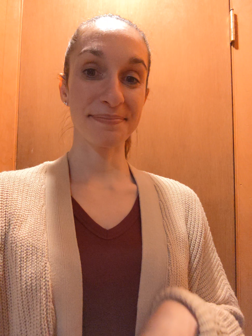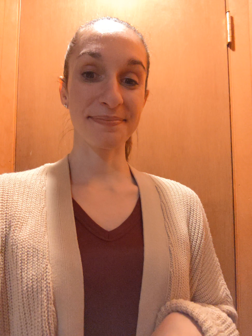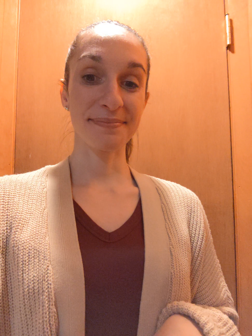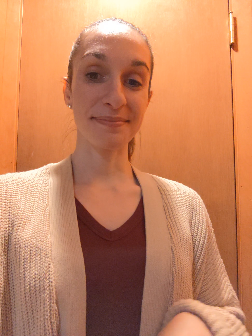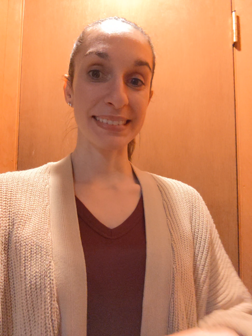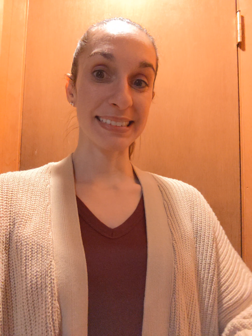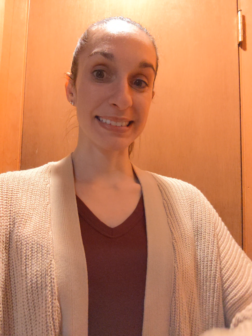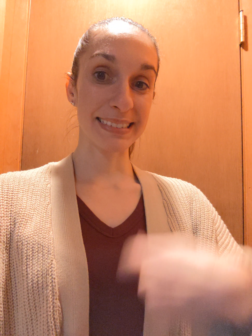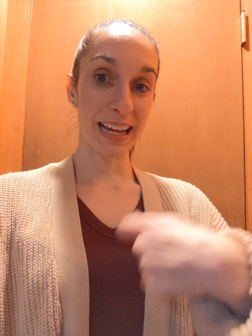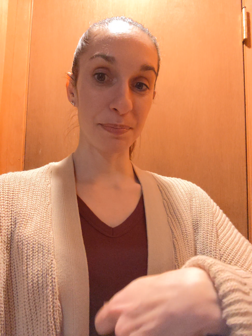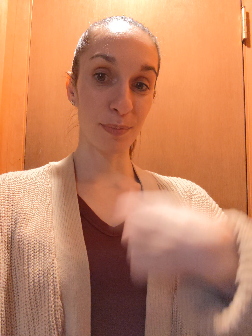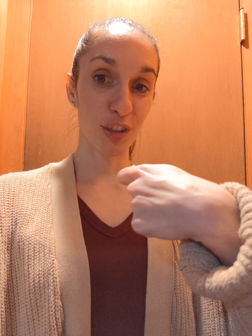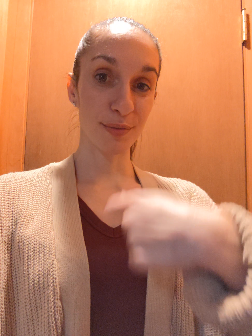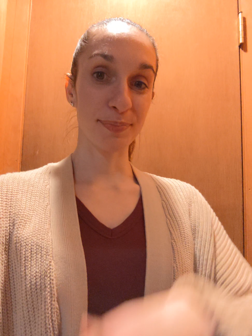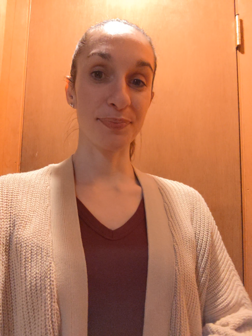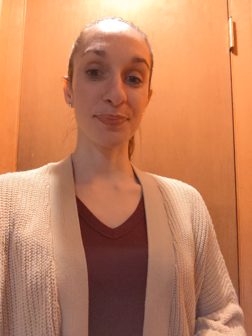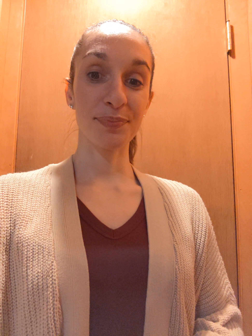zipper